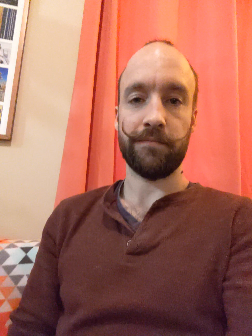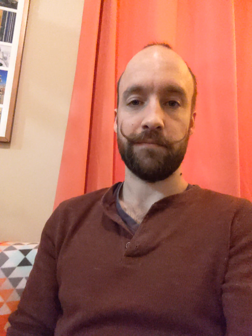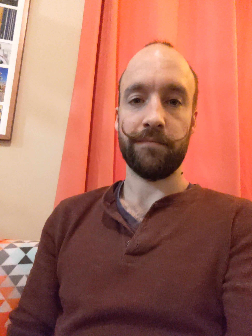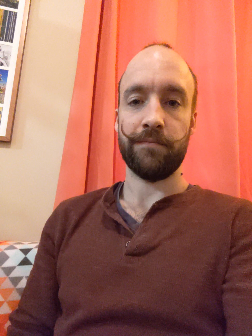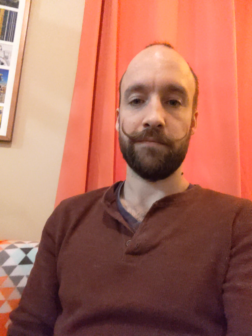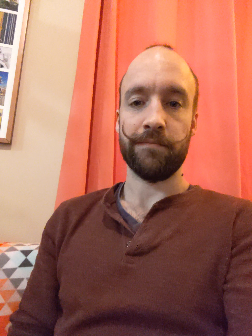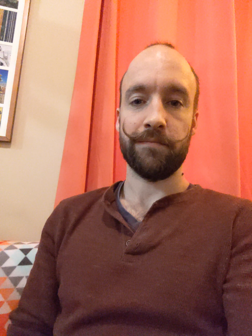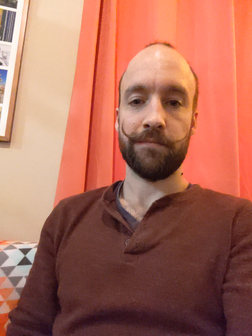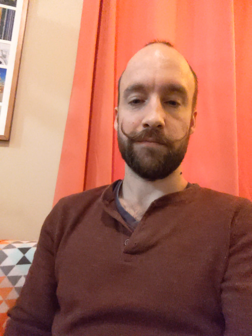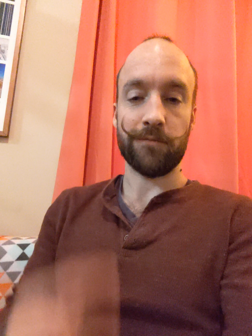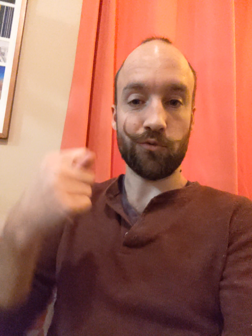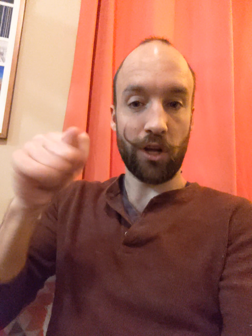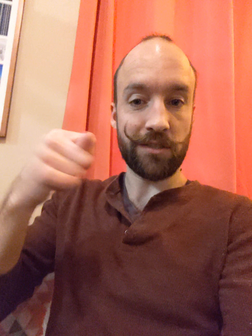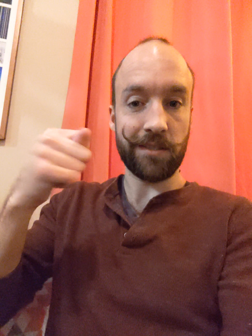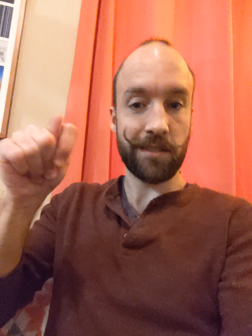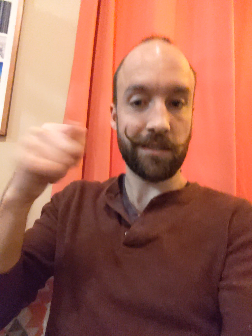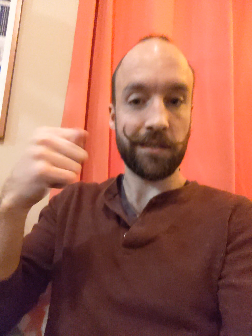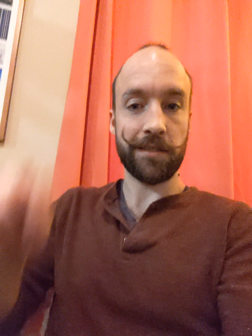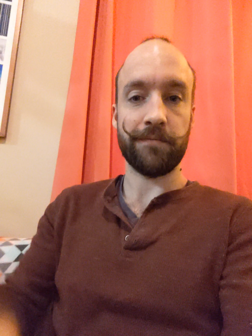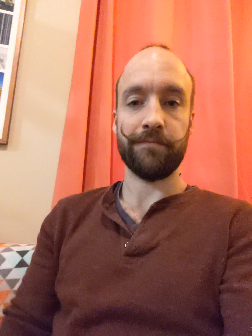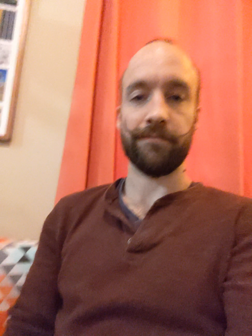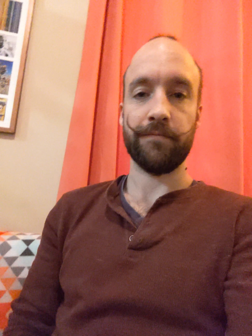toy